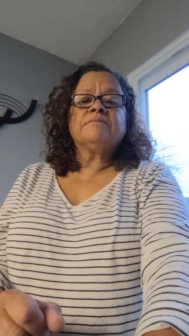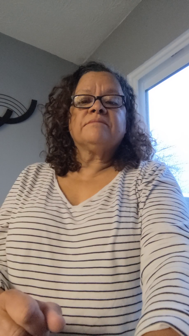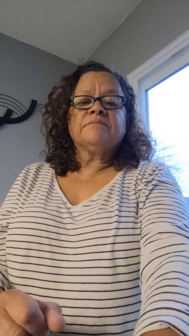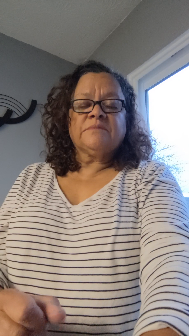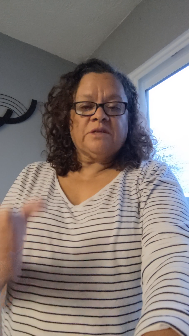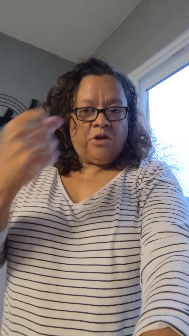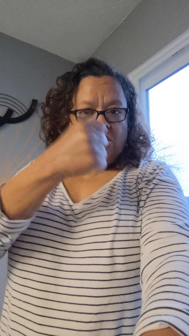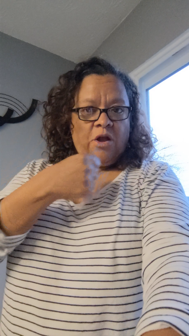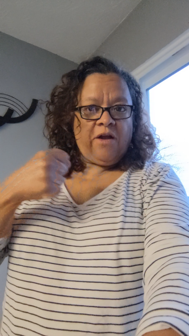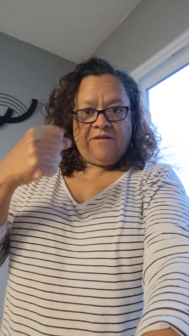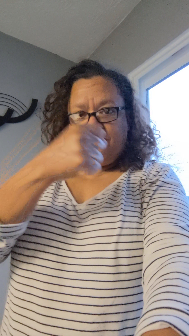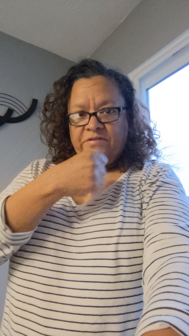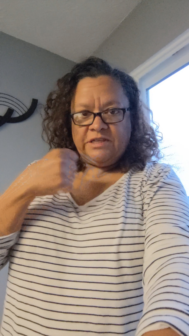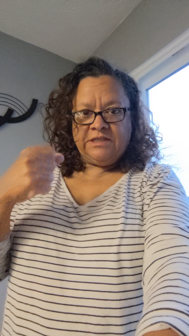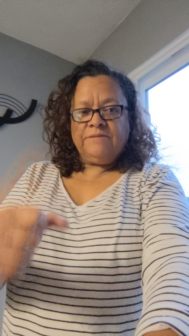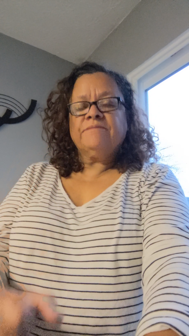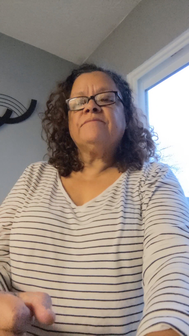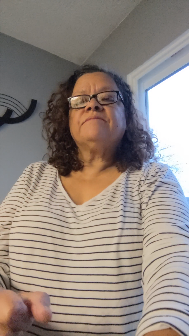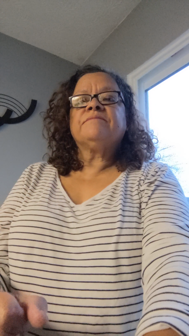coffee